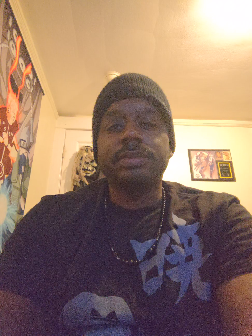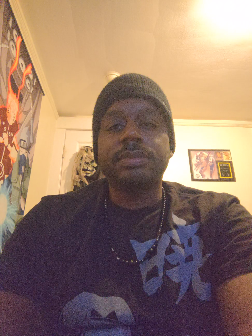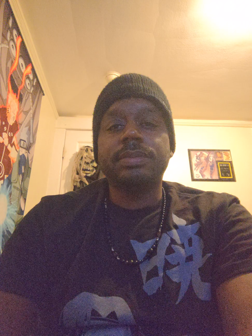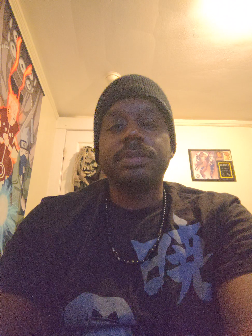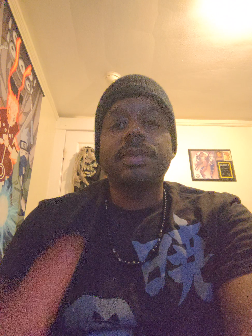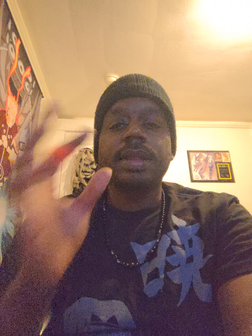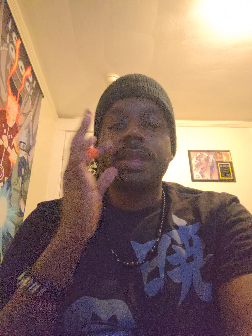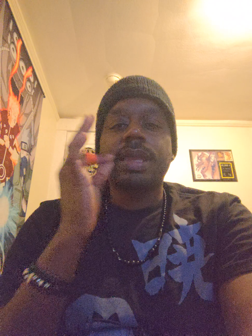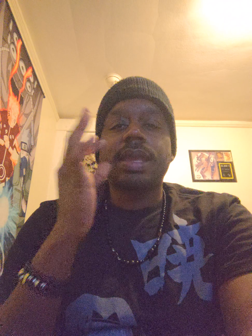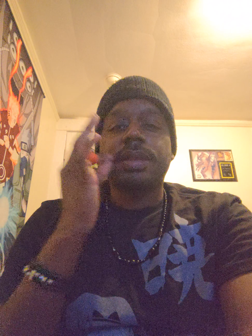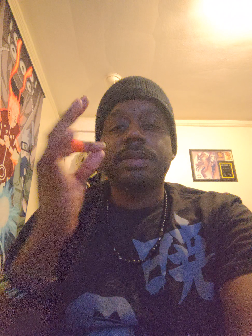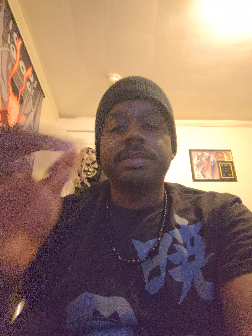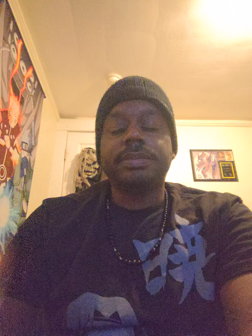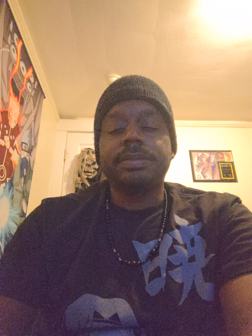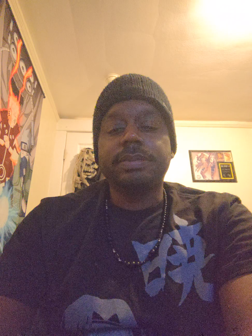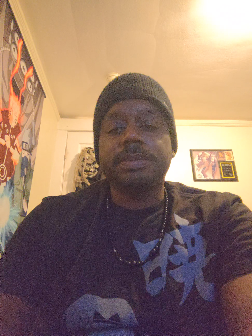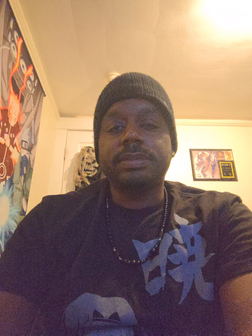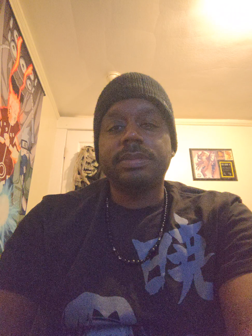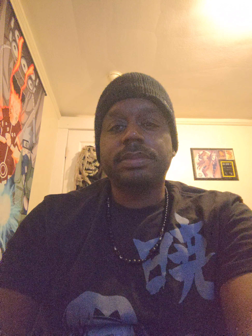cat